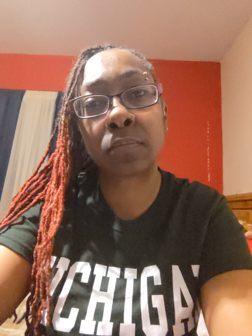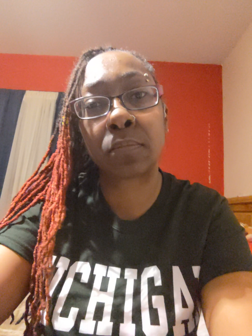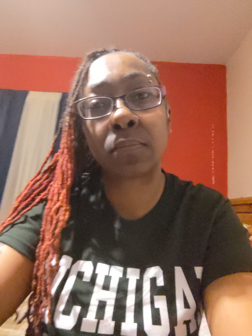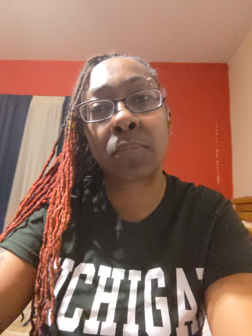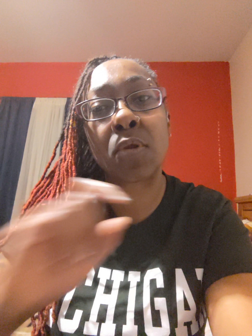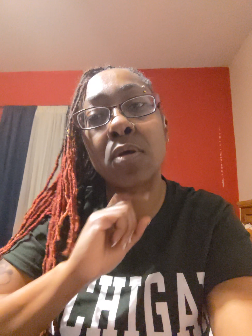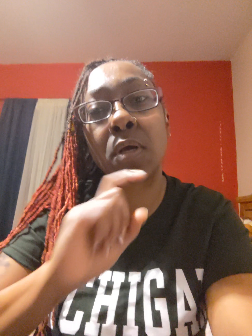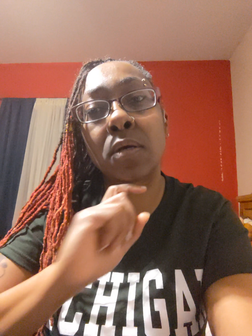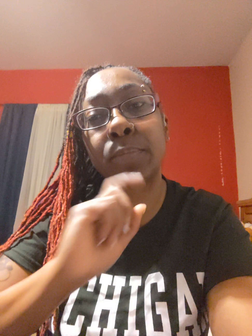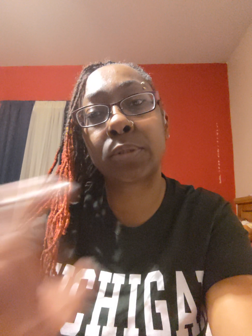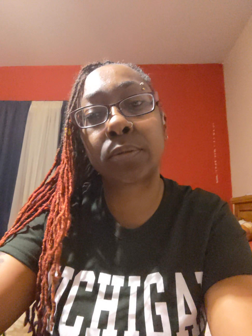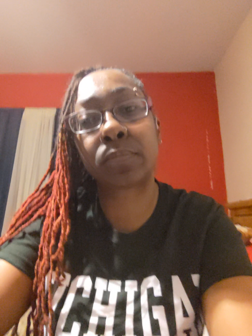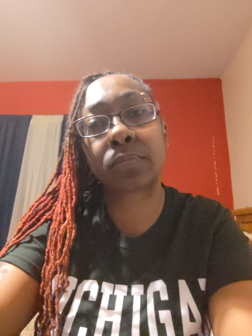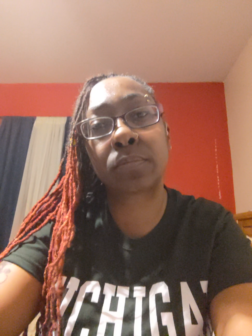garbage